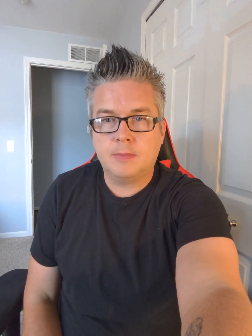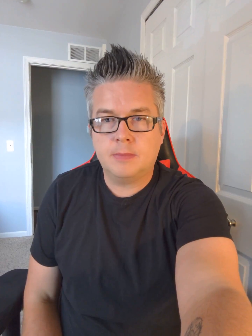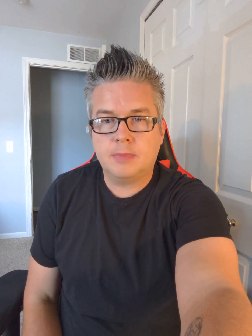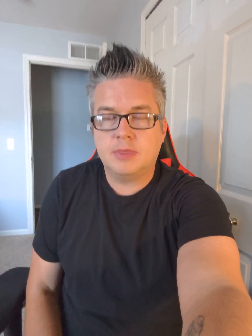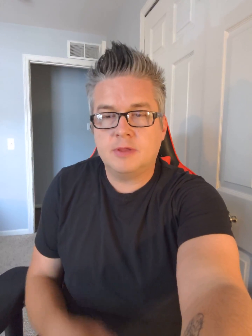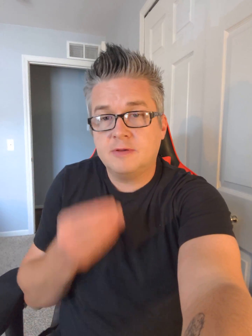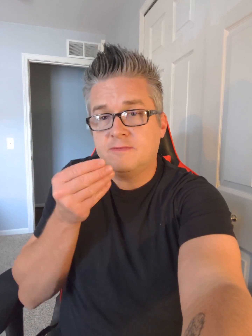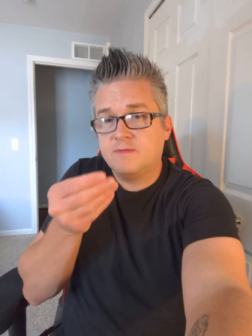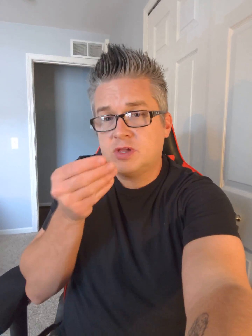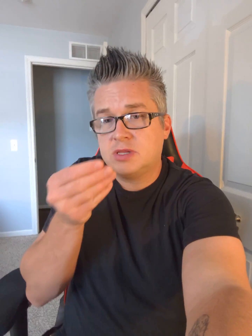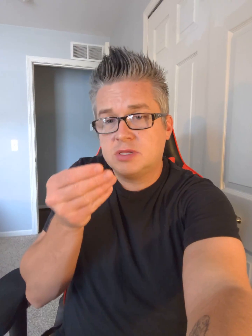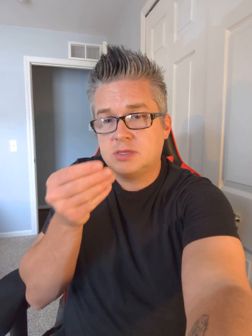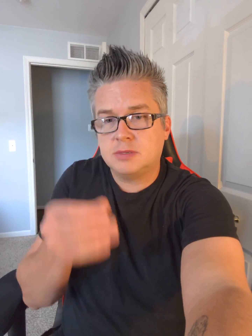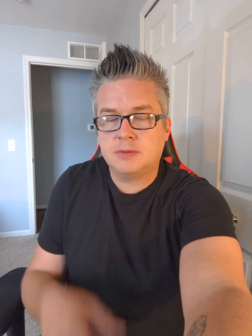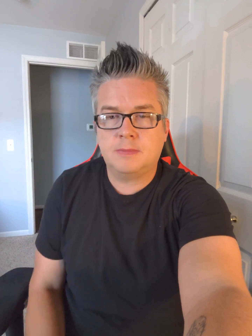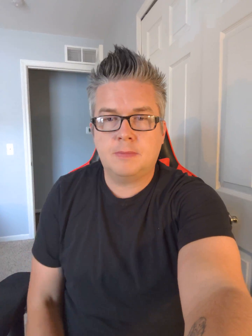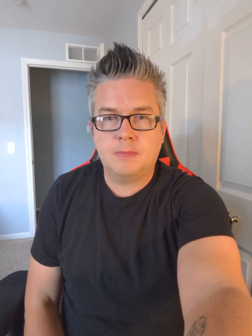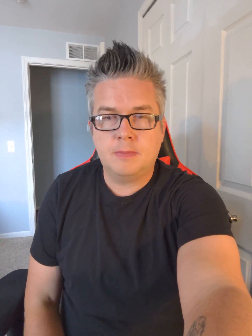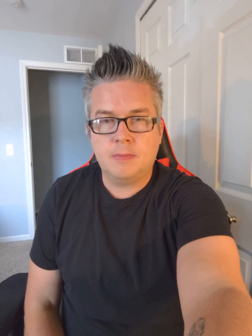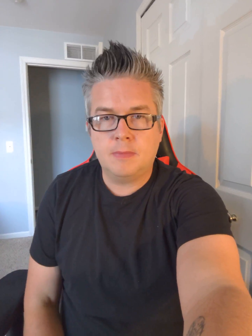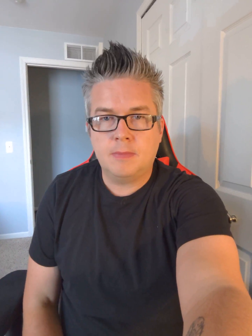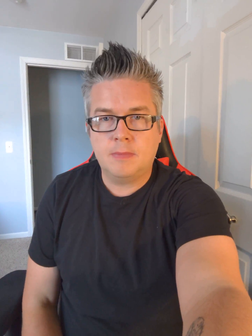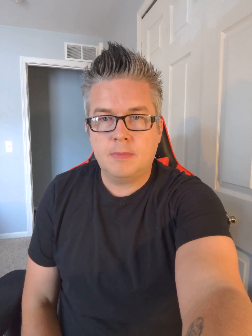feed